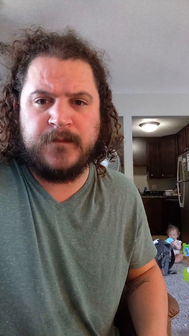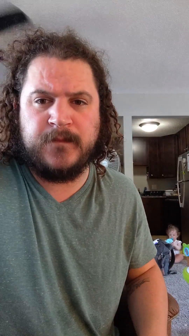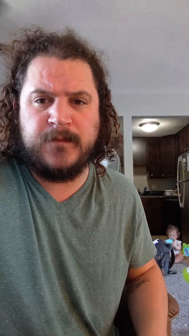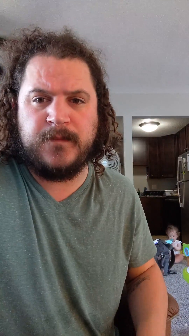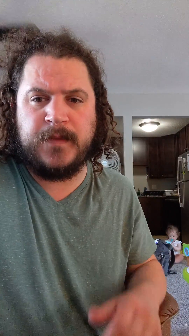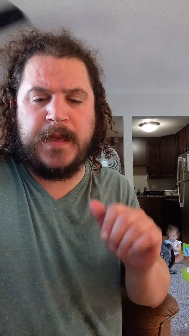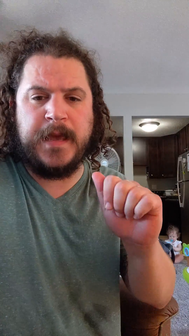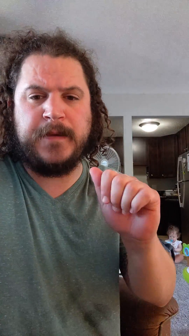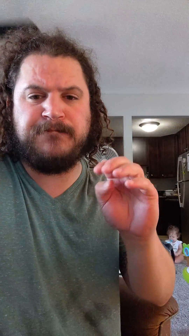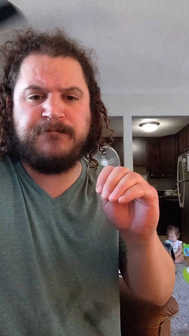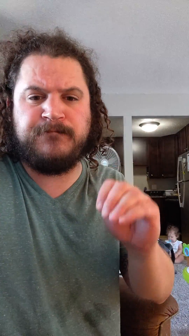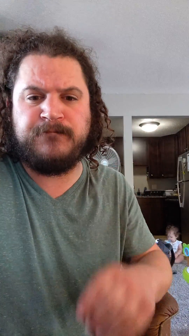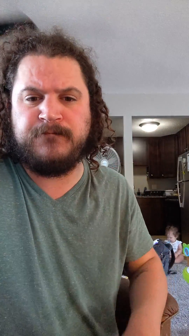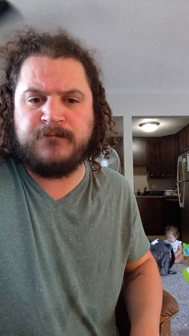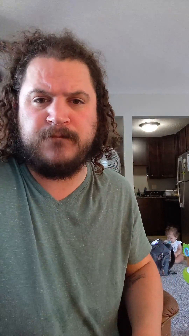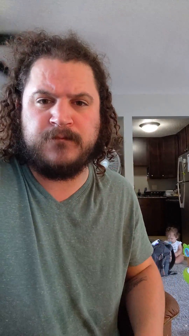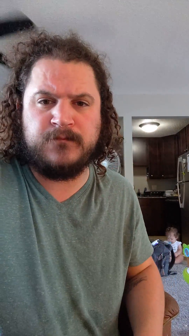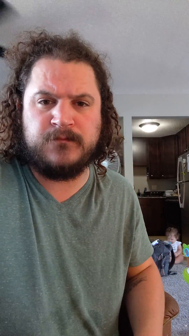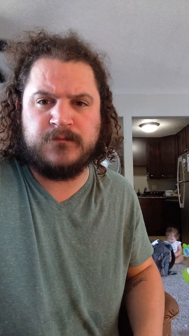am